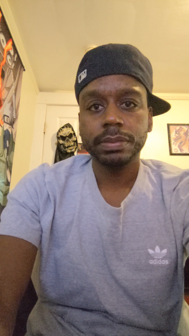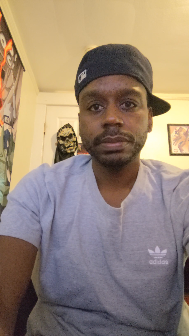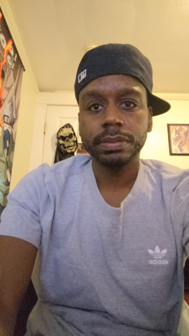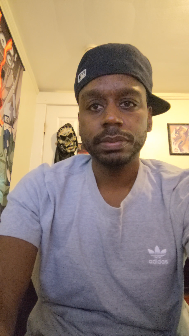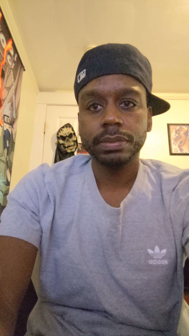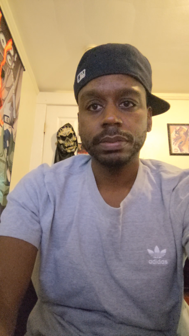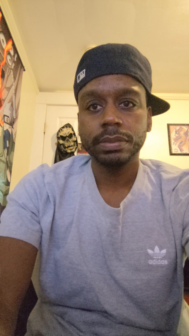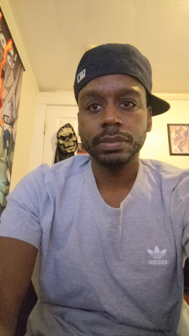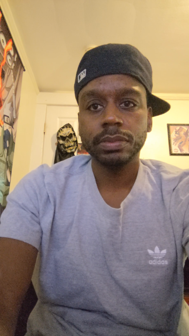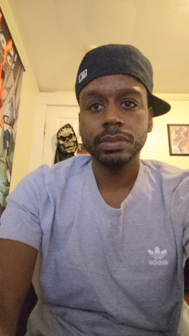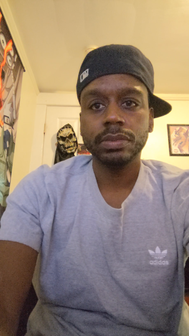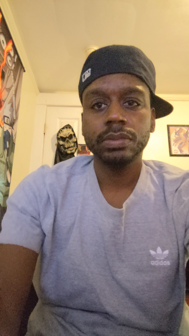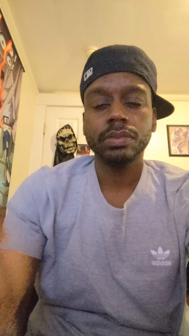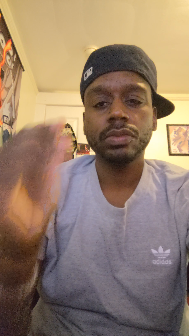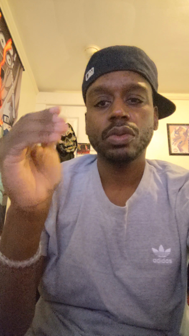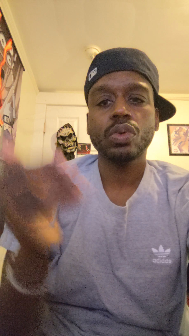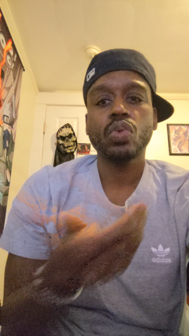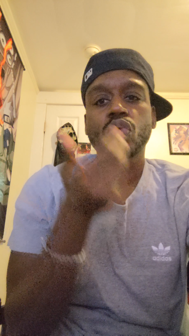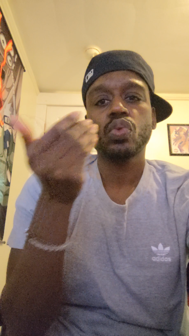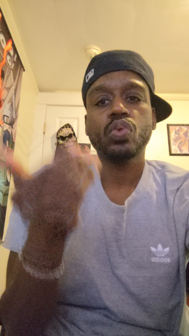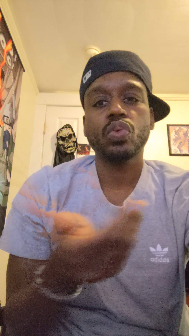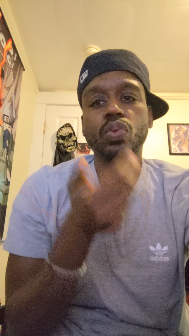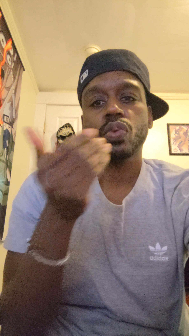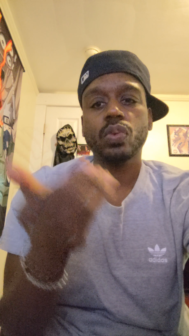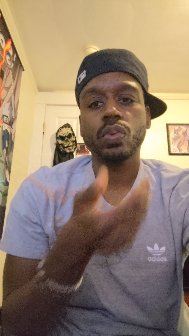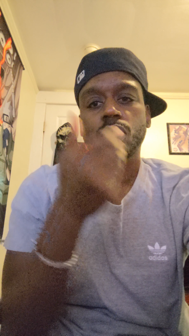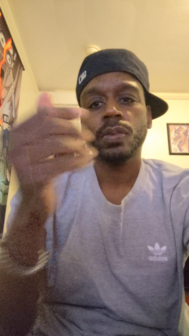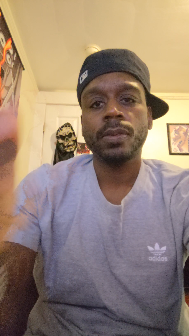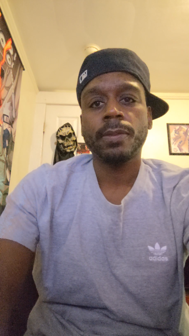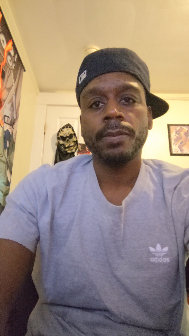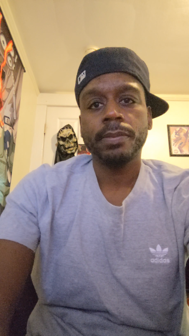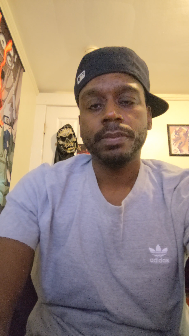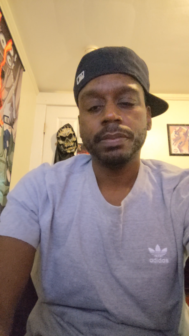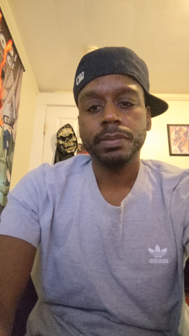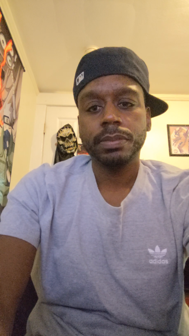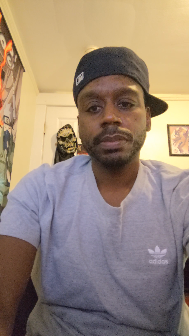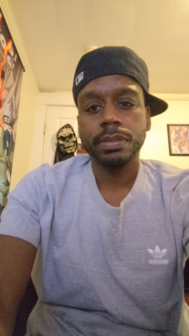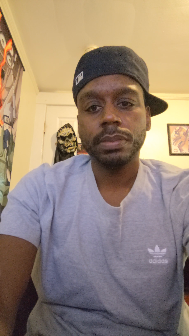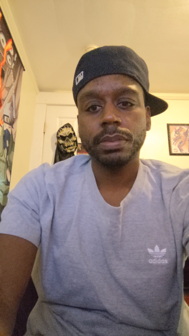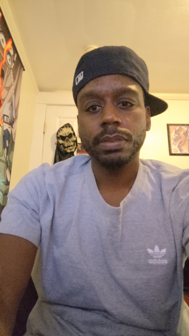new